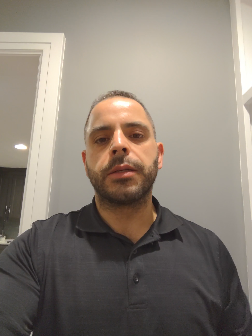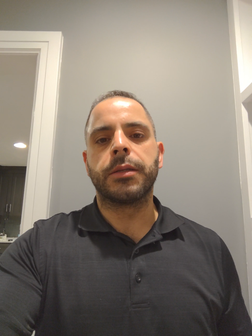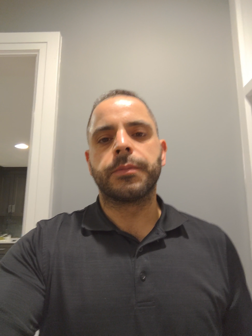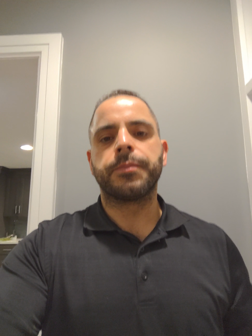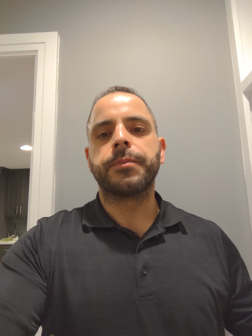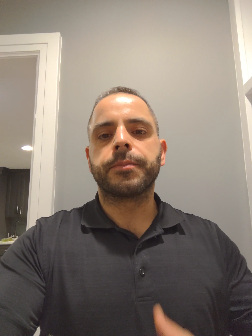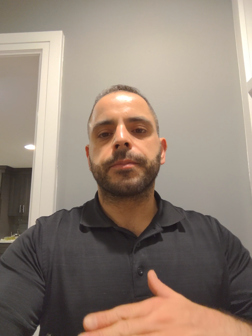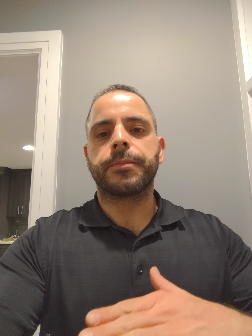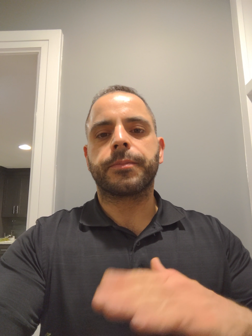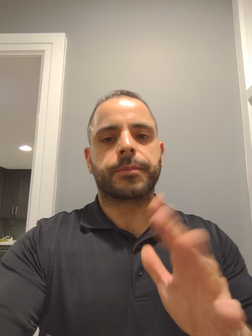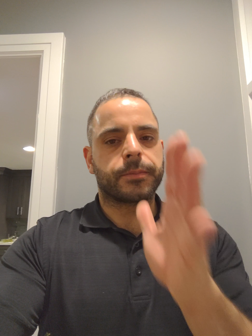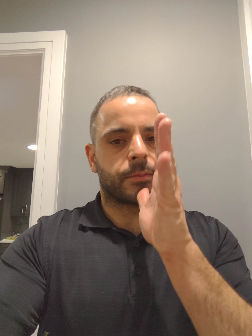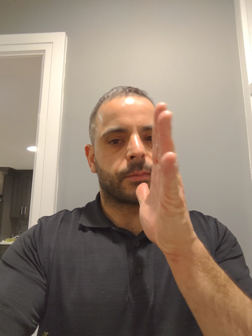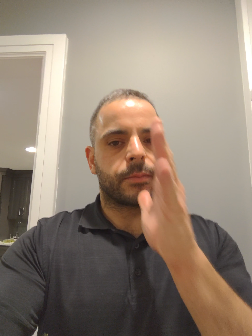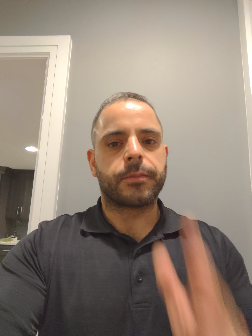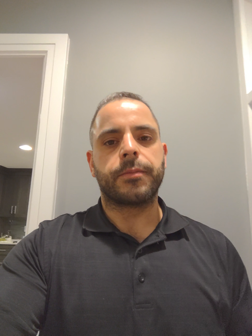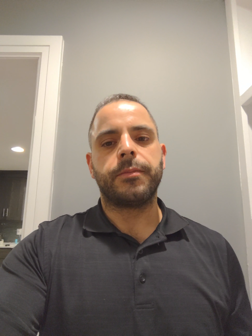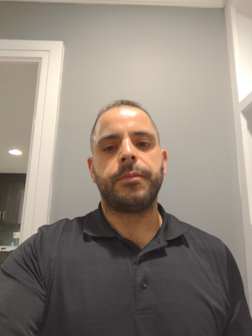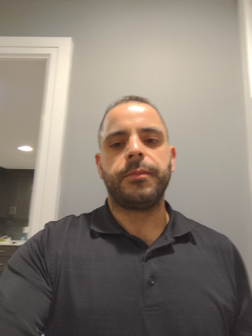mom